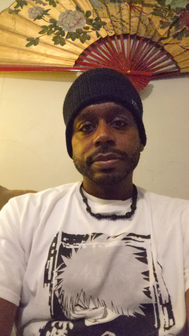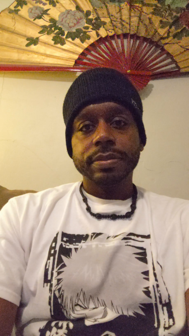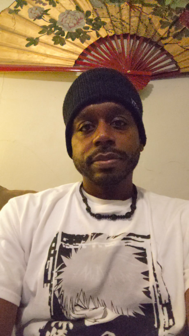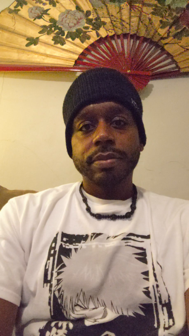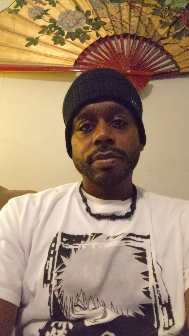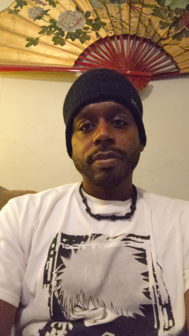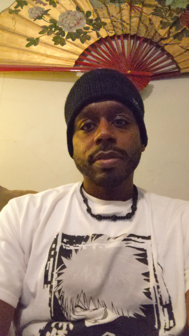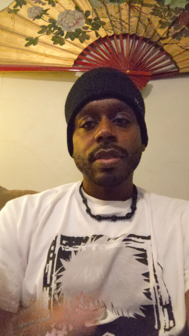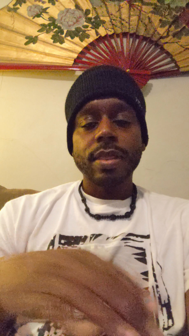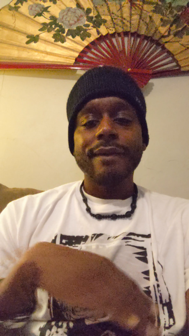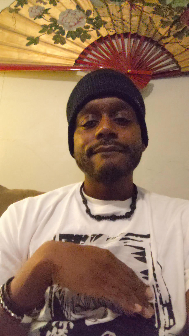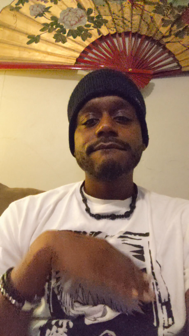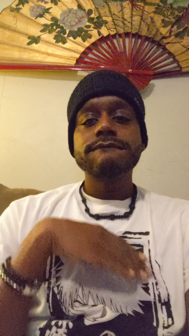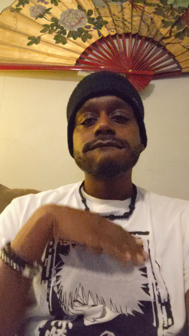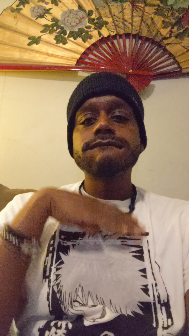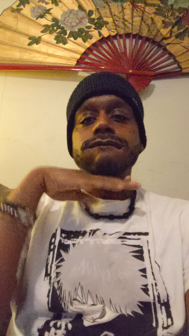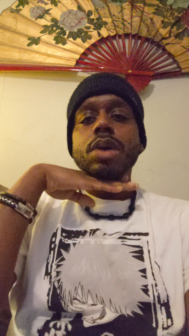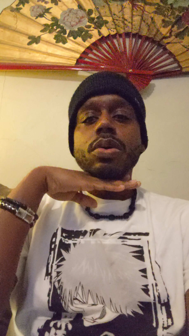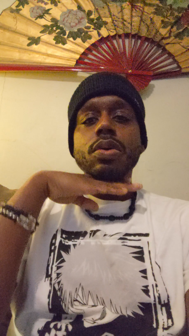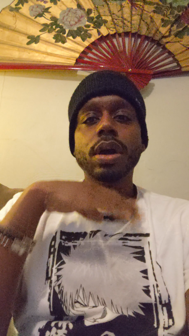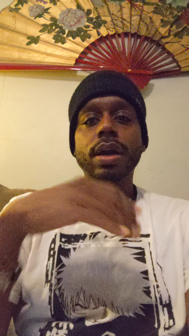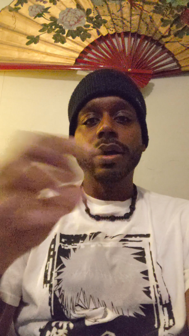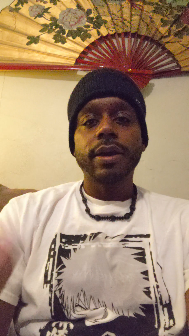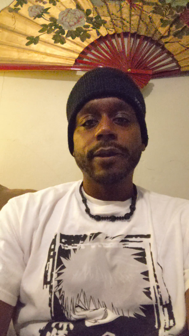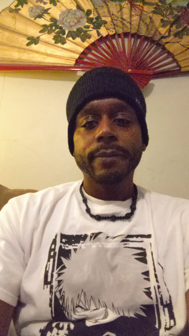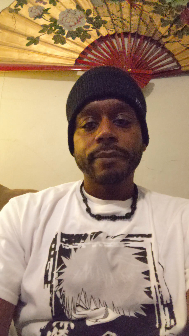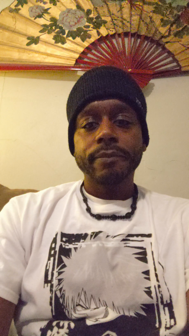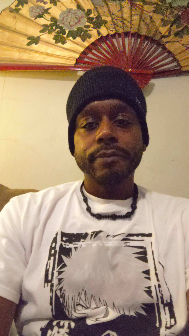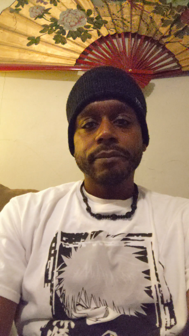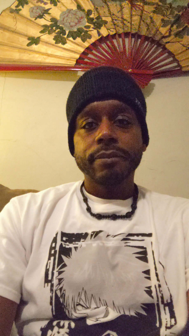full